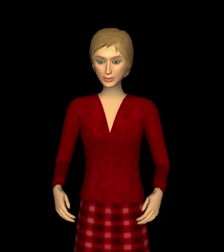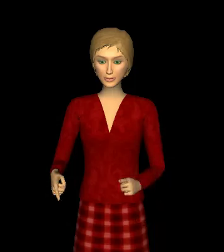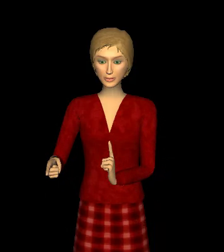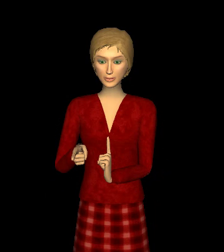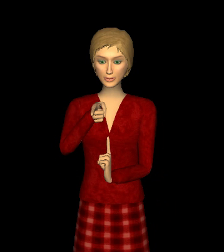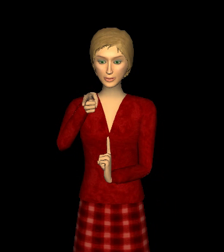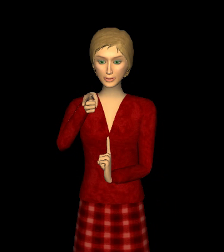مهم